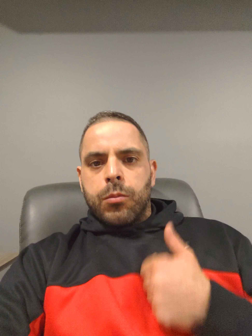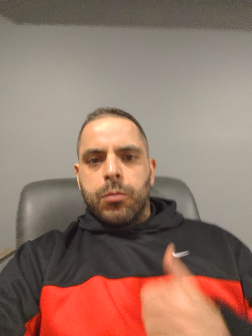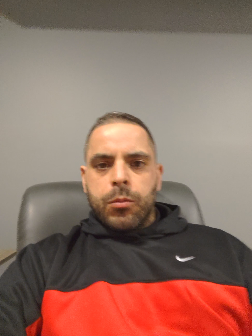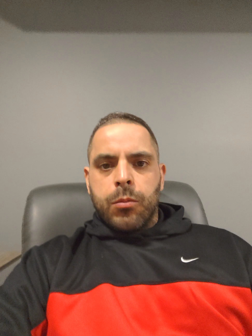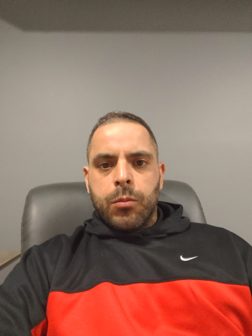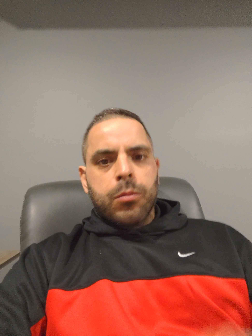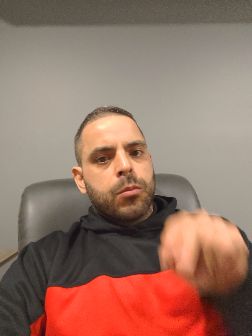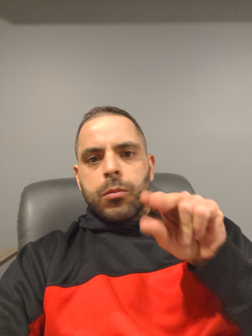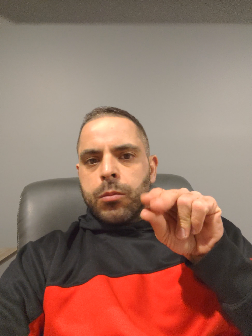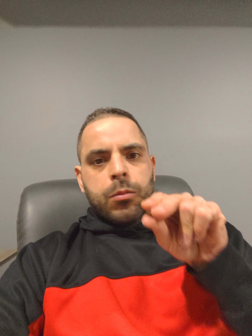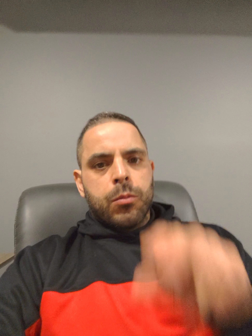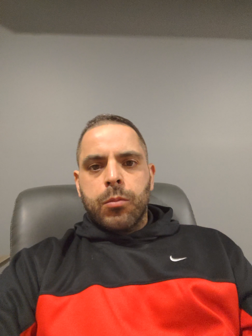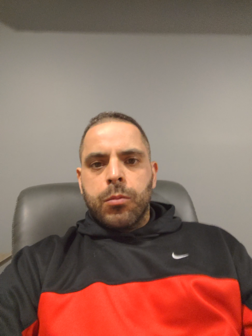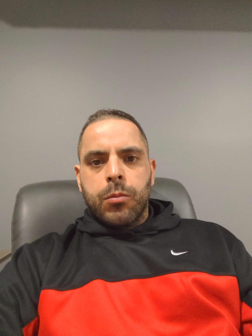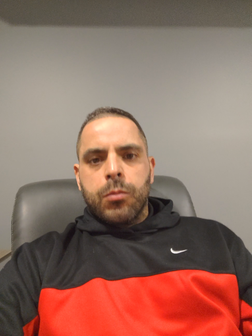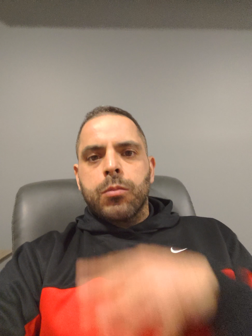no